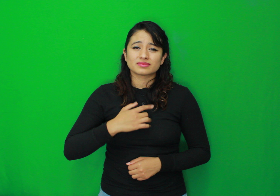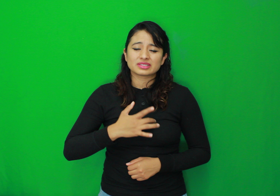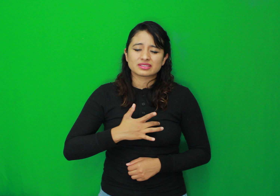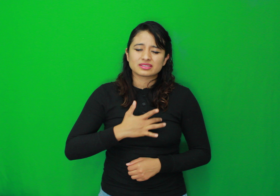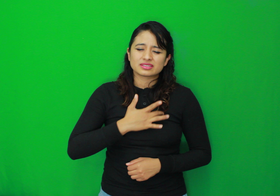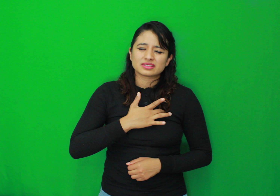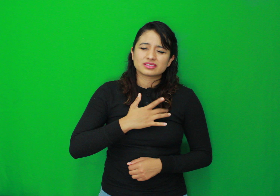sentir